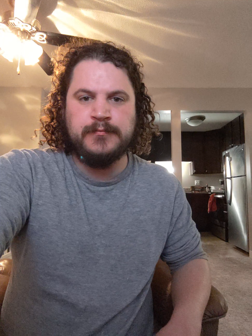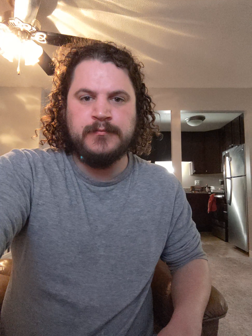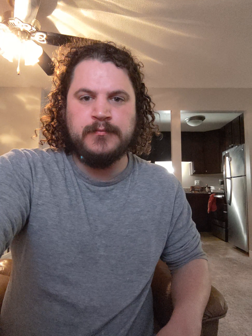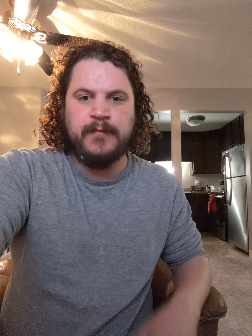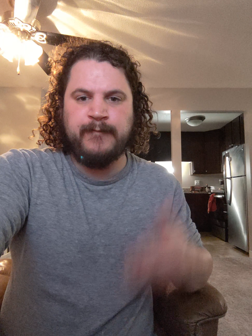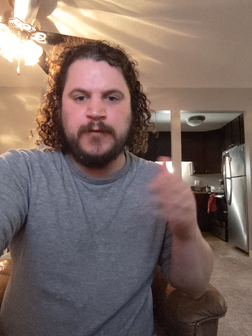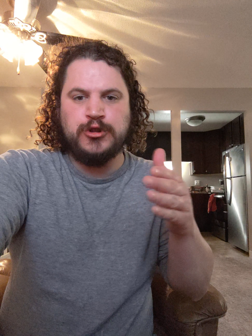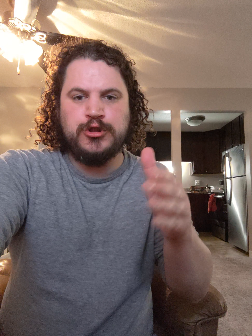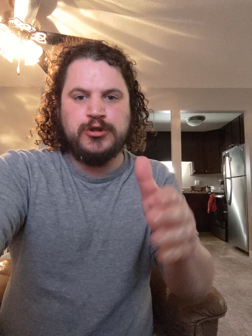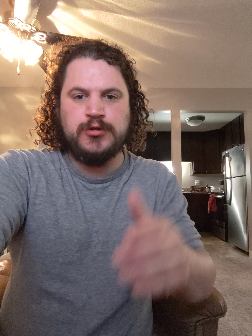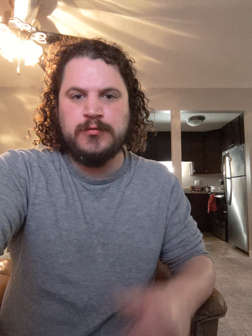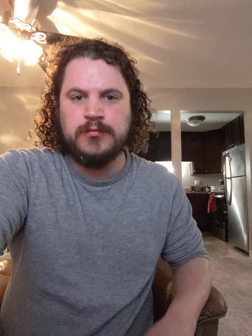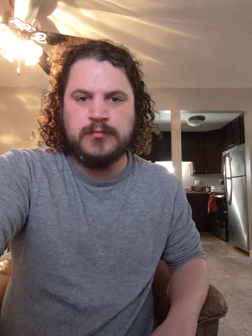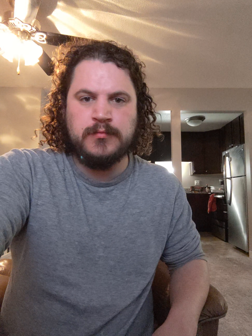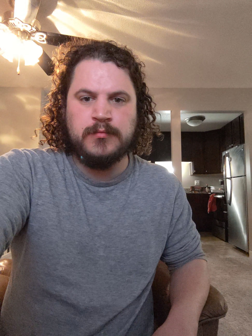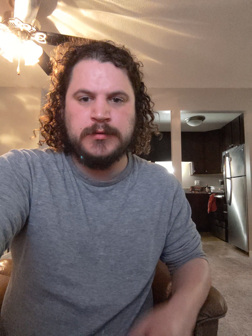fish